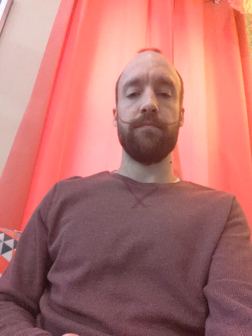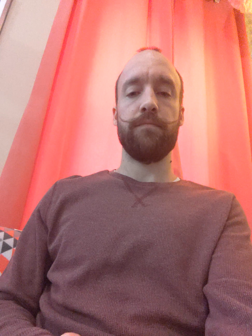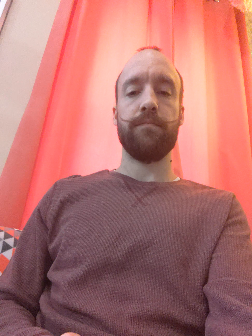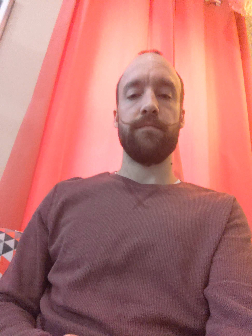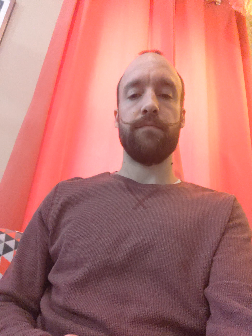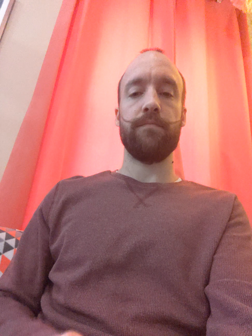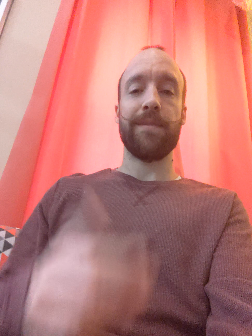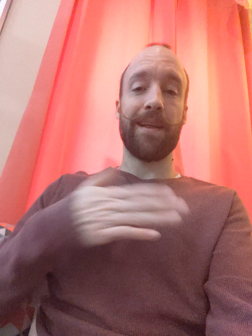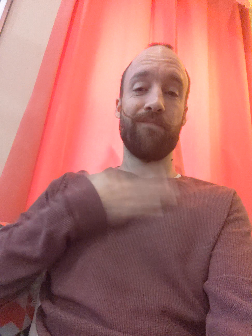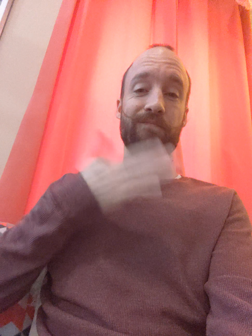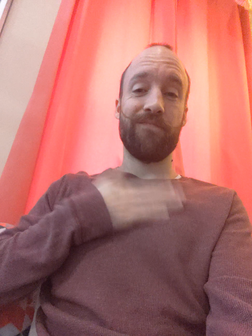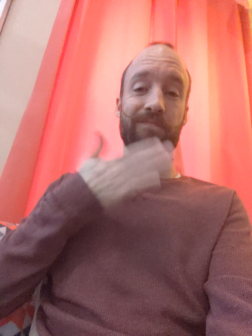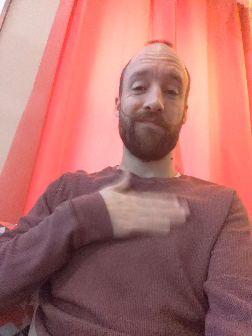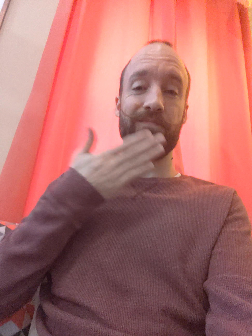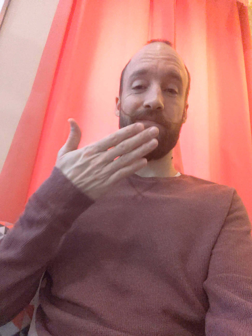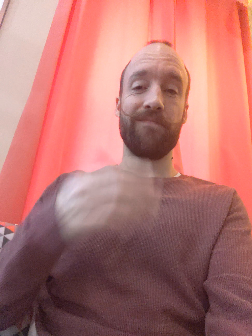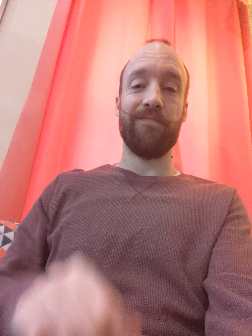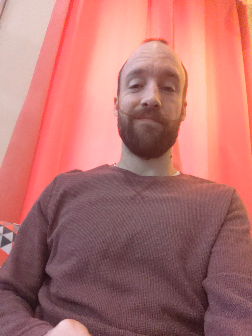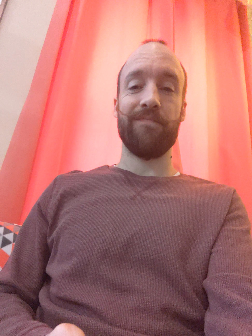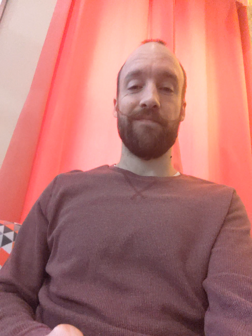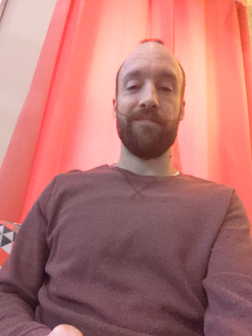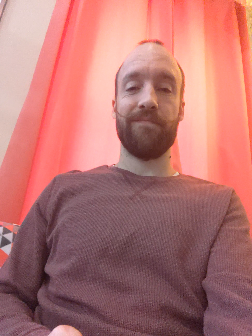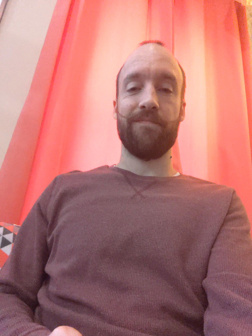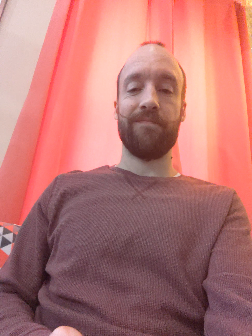happy